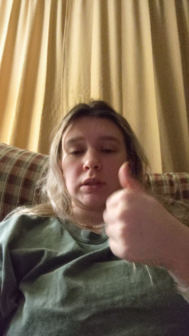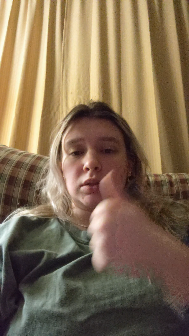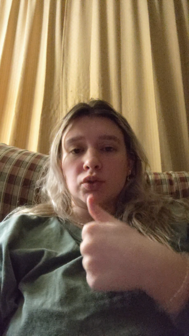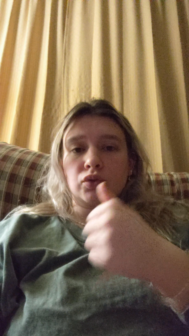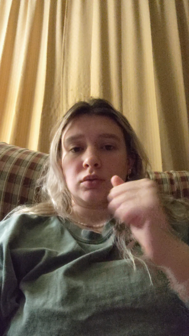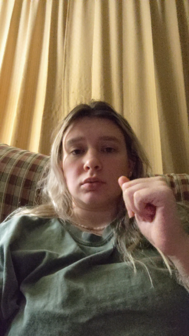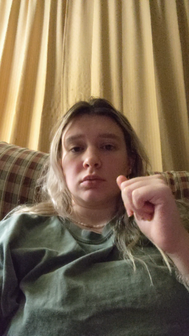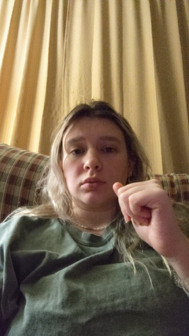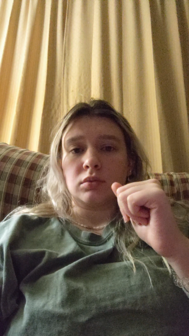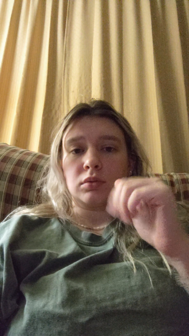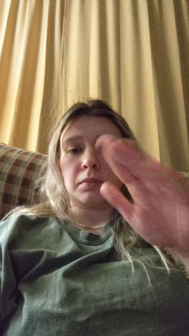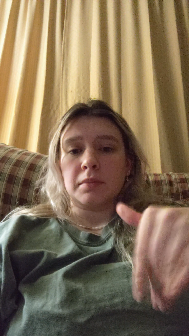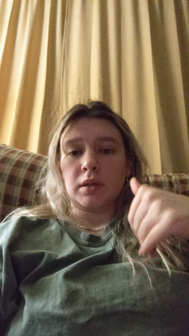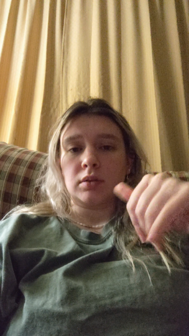pants